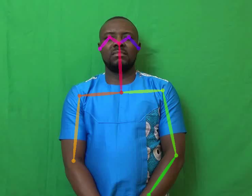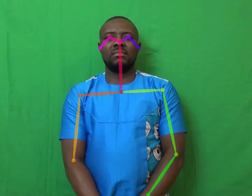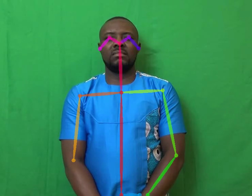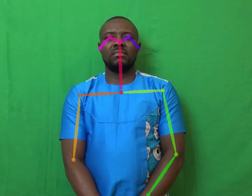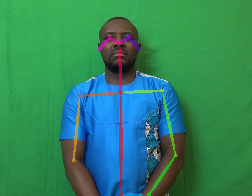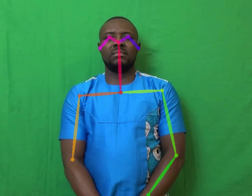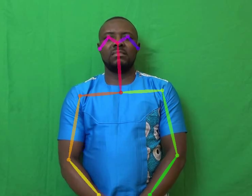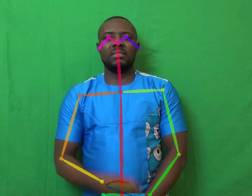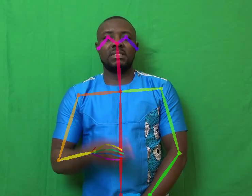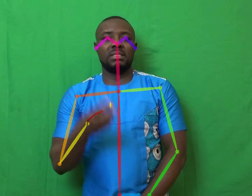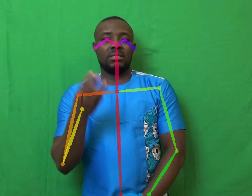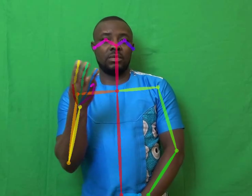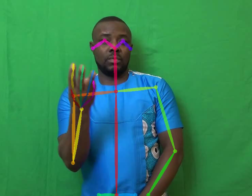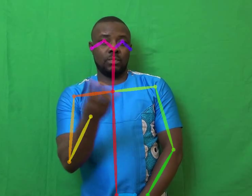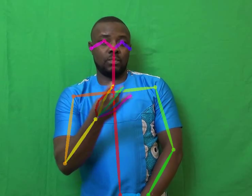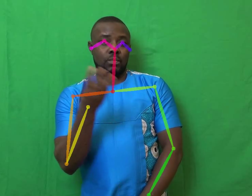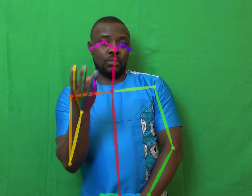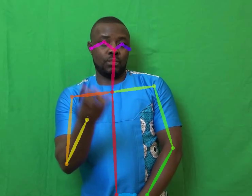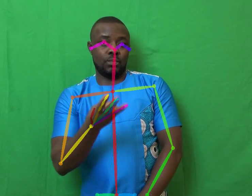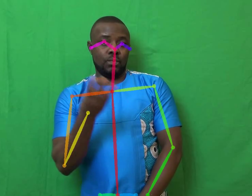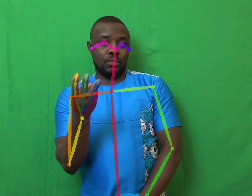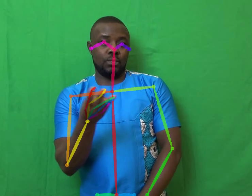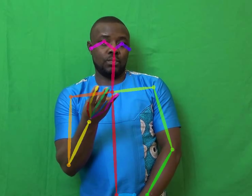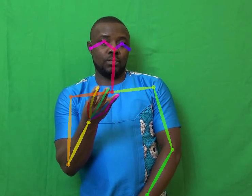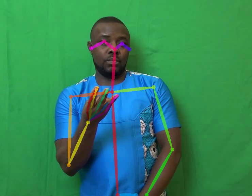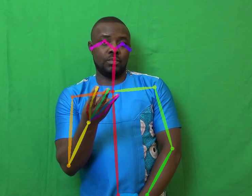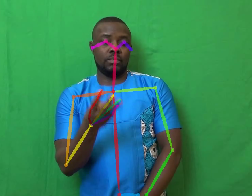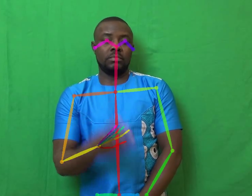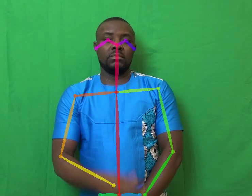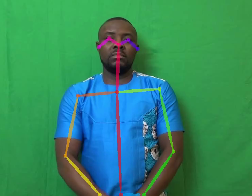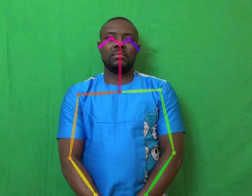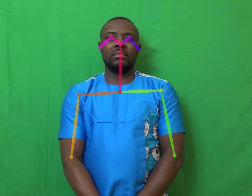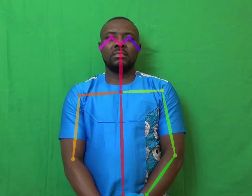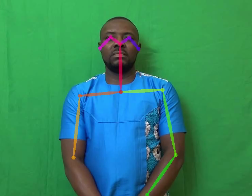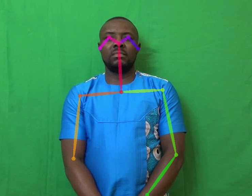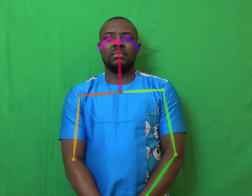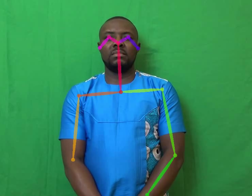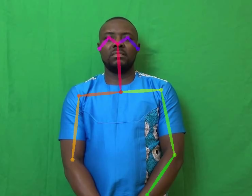Wednesday